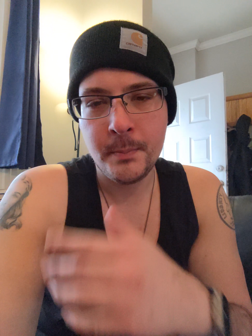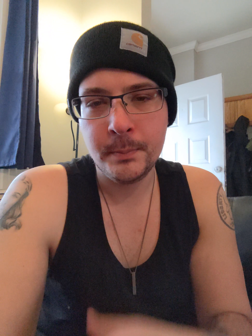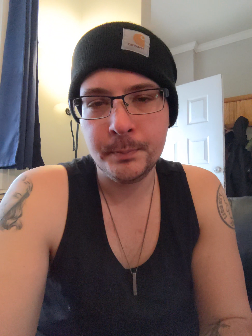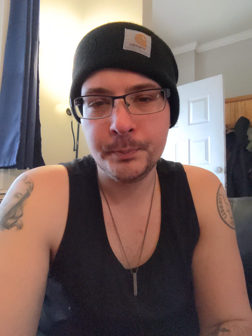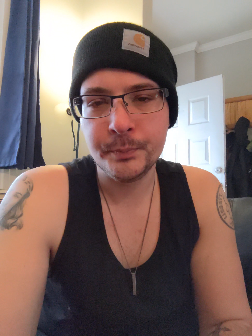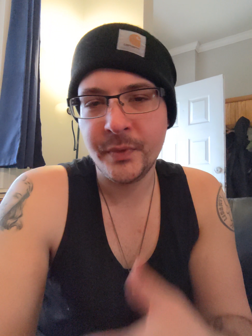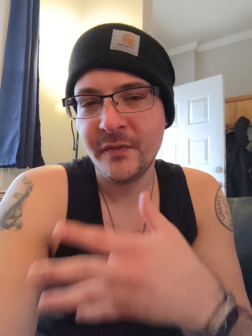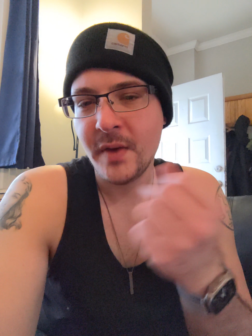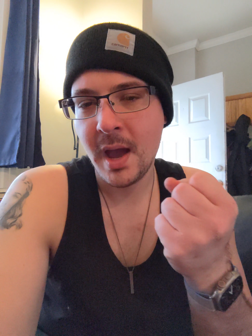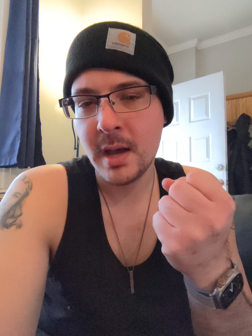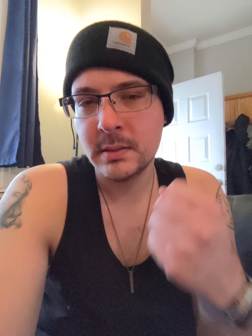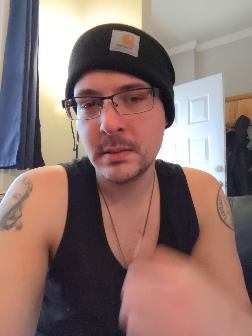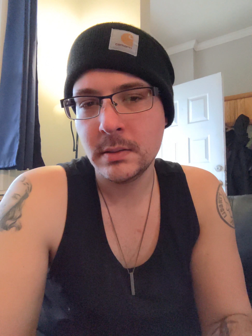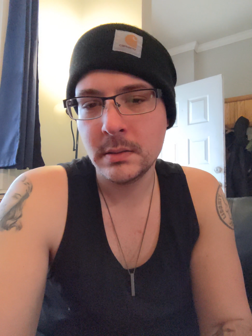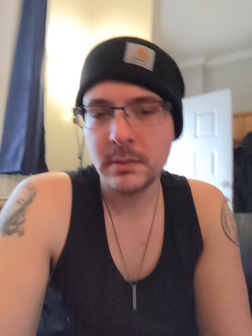fast